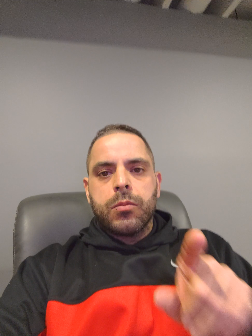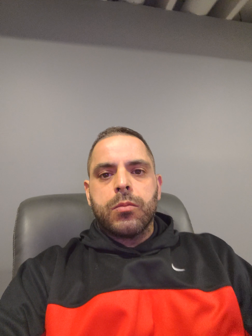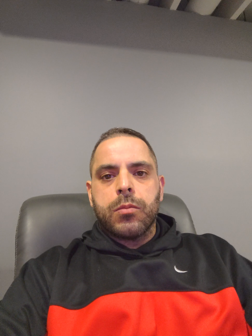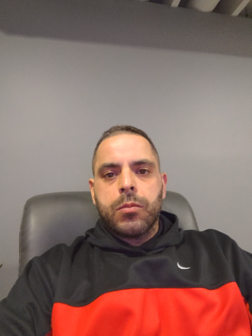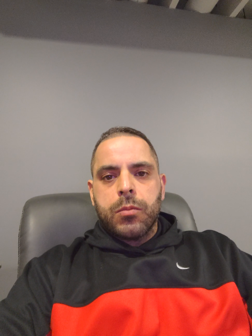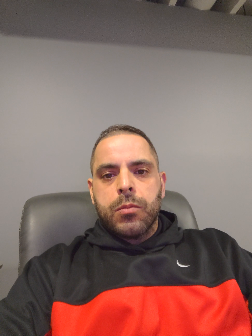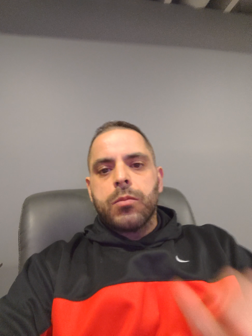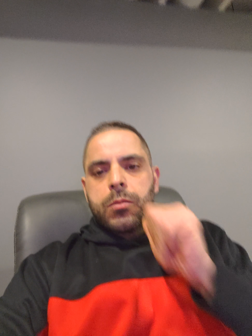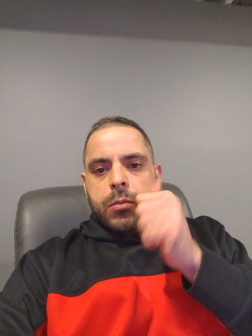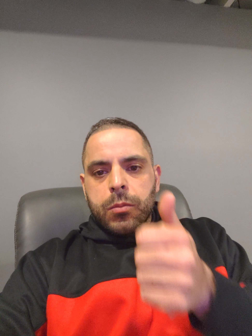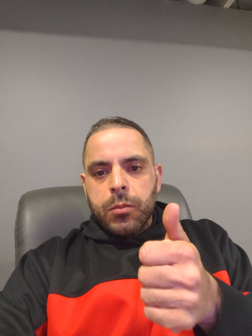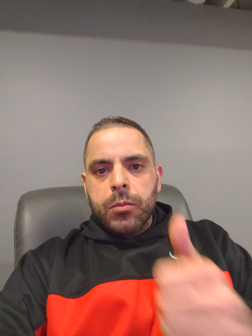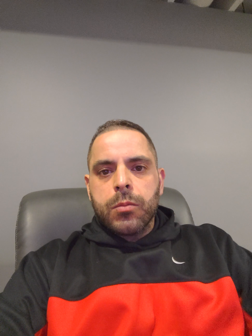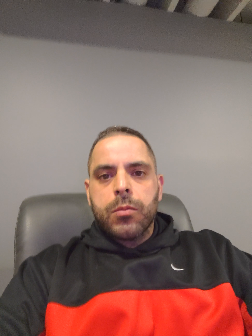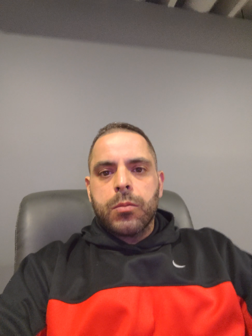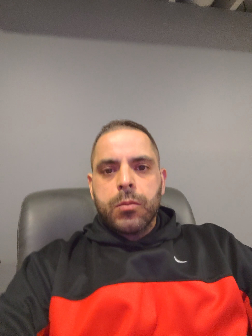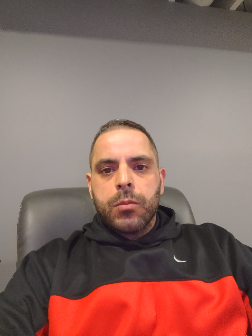tomorrow